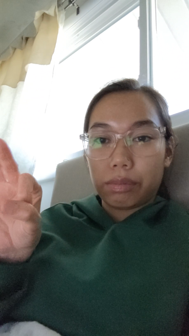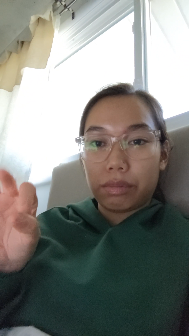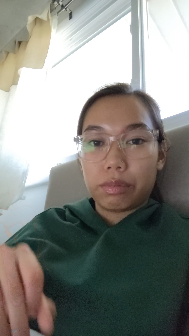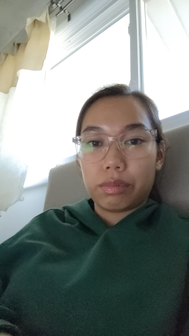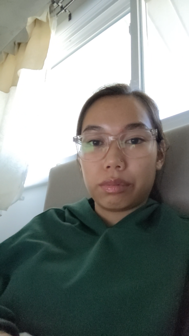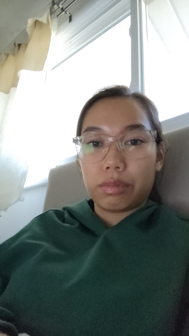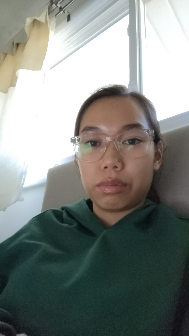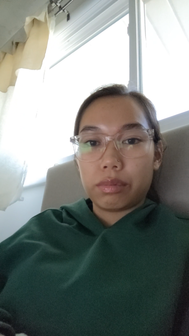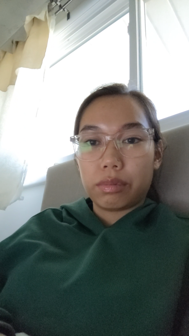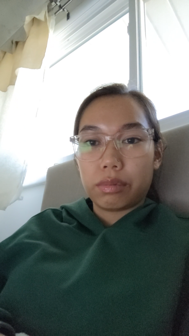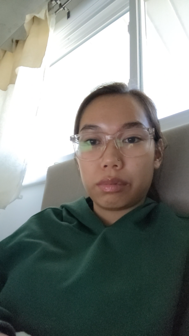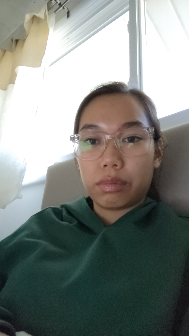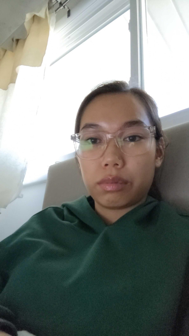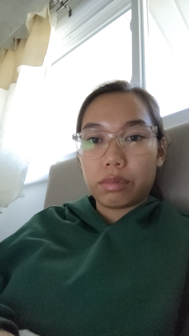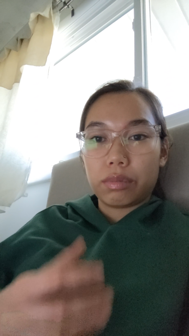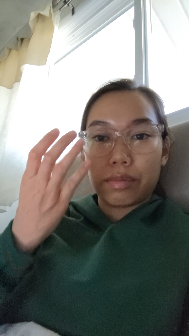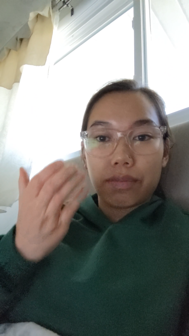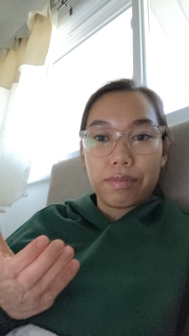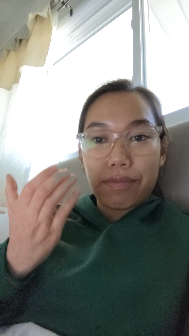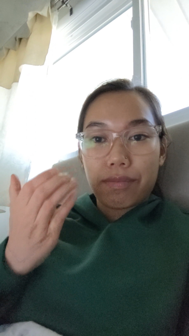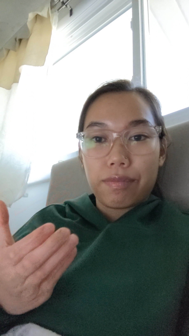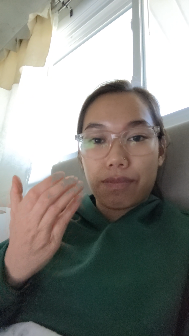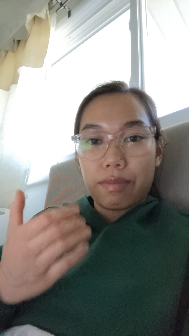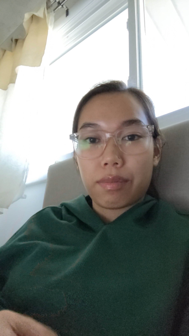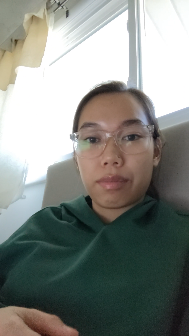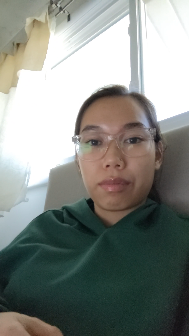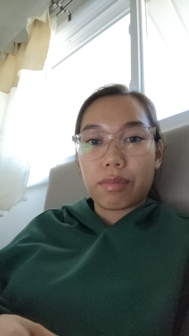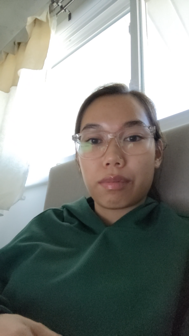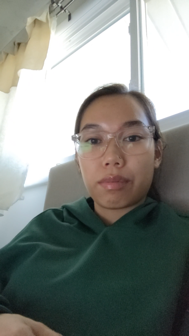heavy